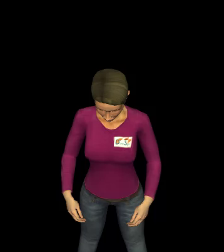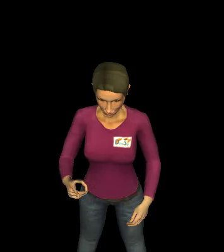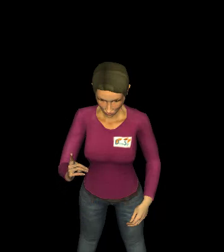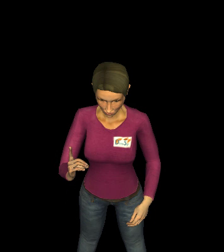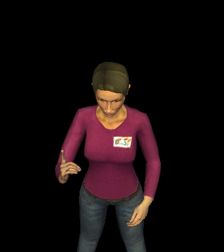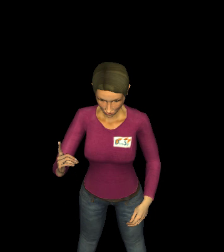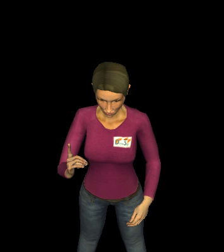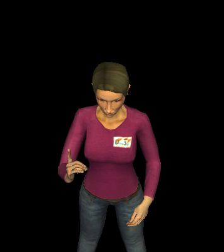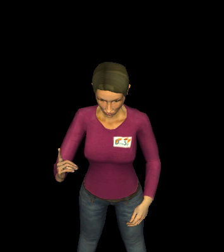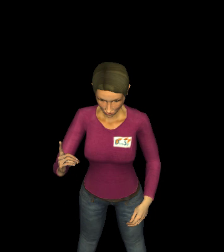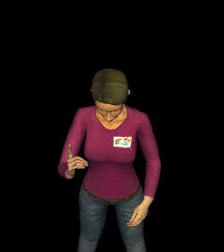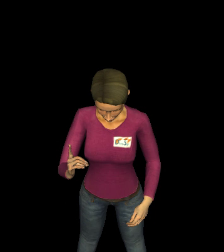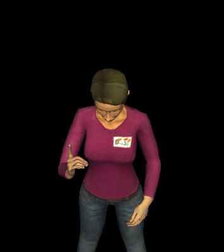الأحد